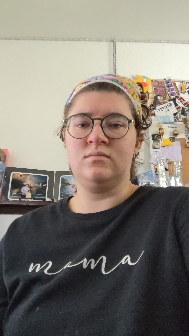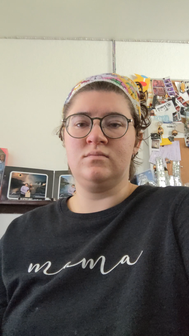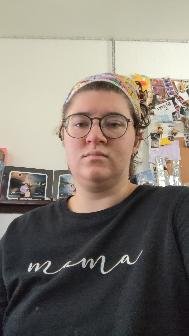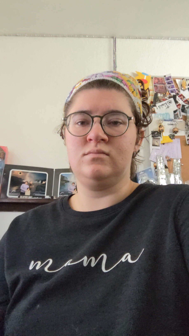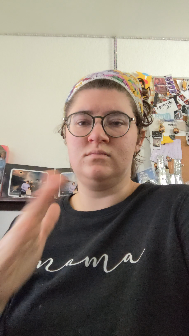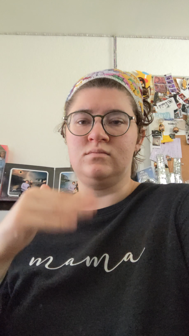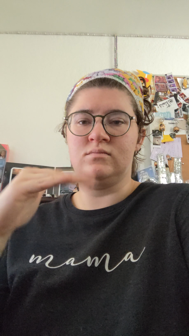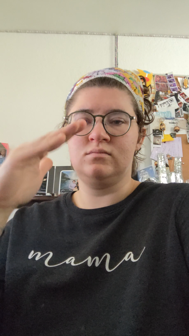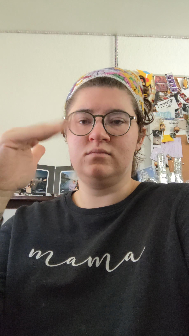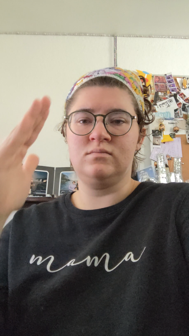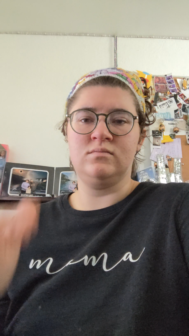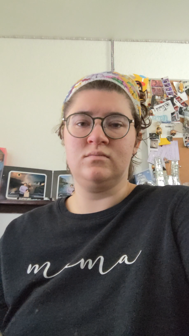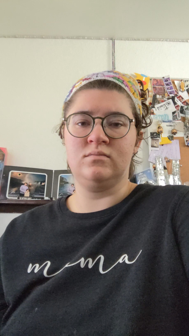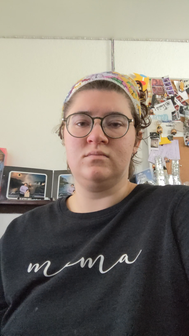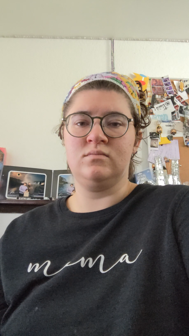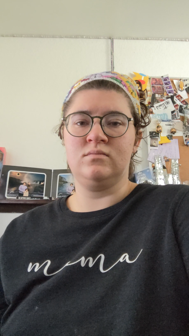build